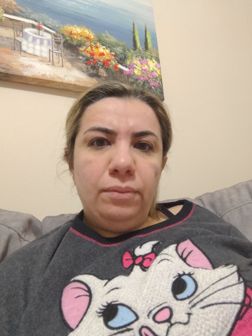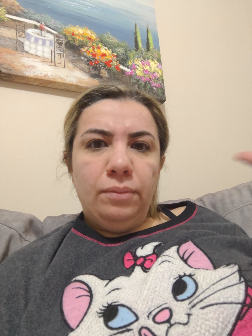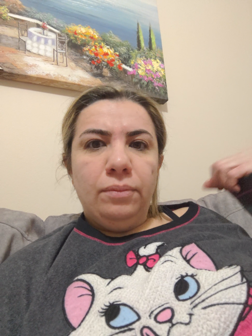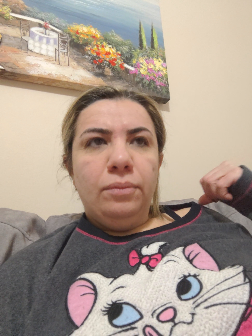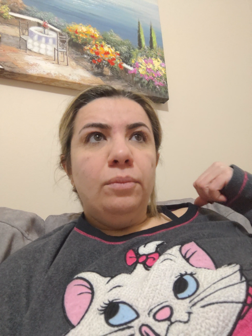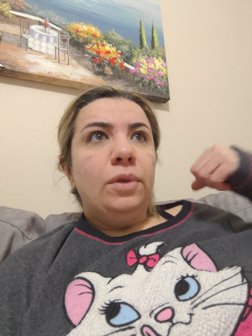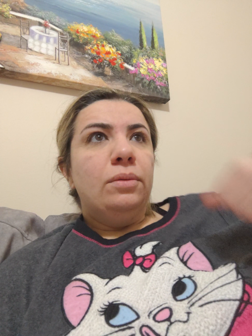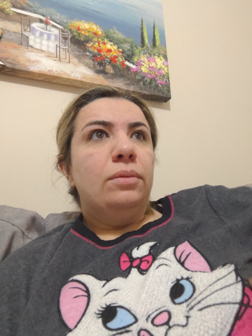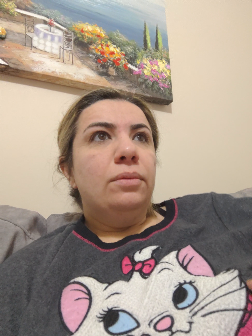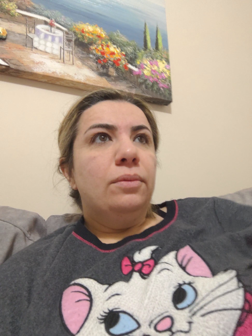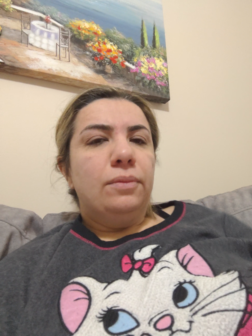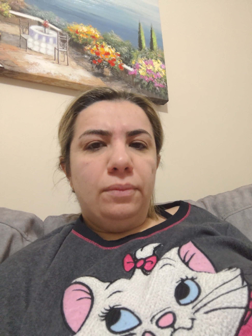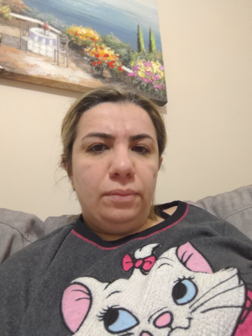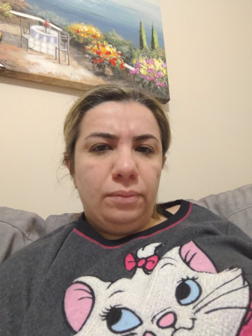jacket